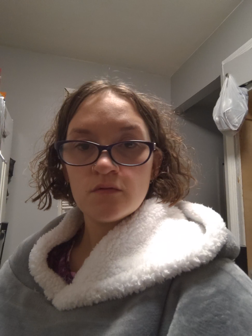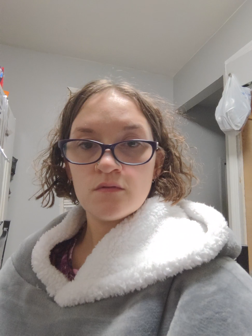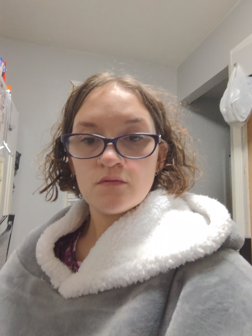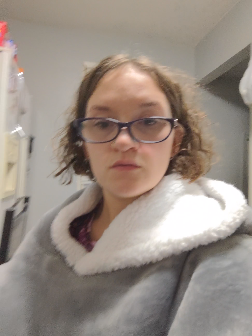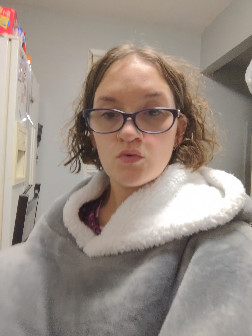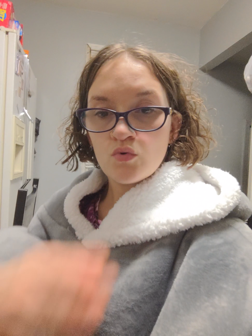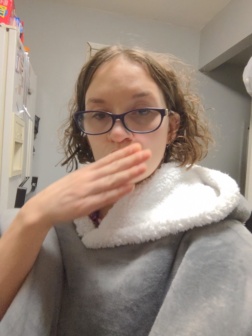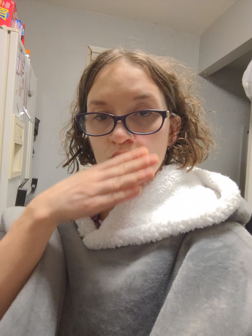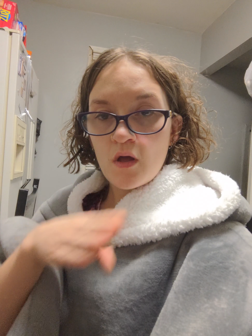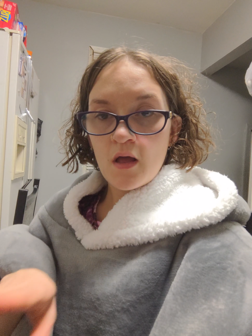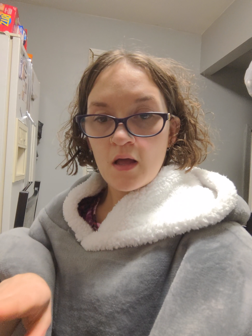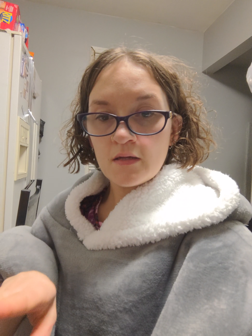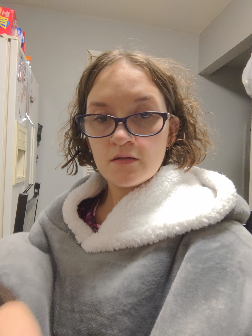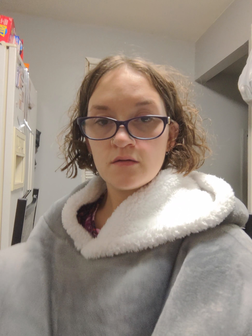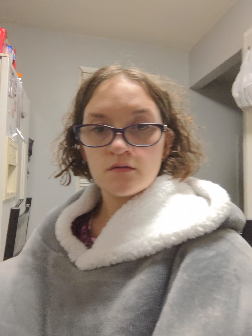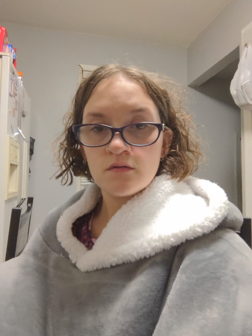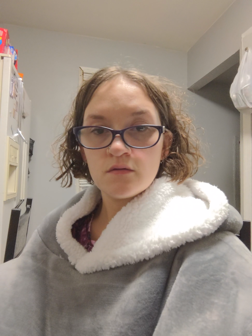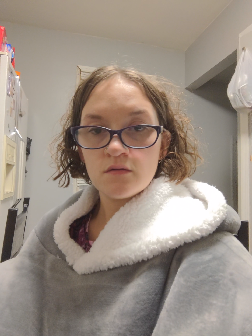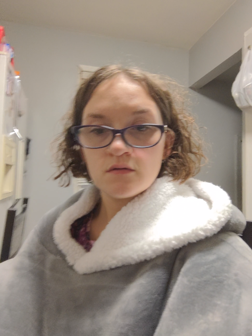quiet